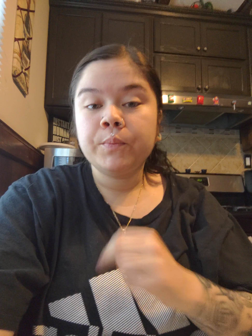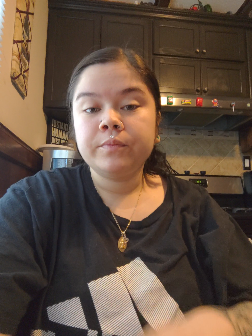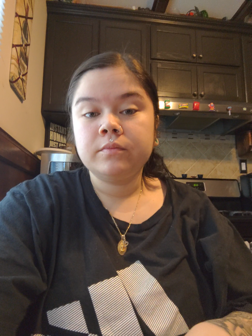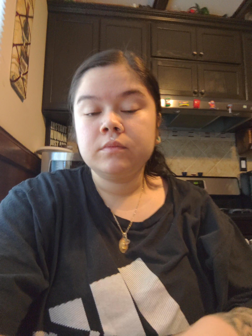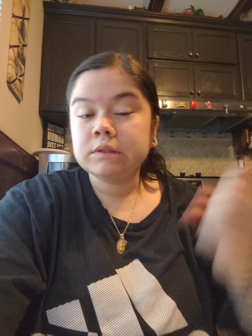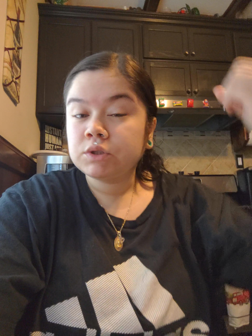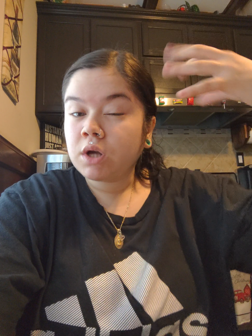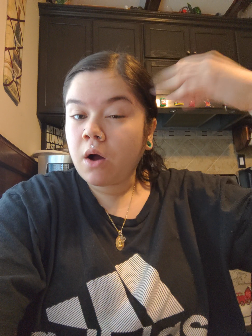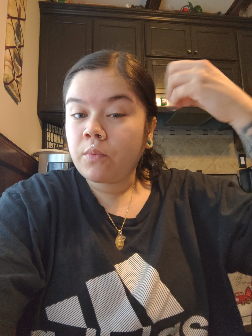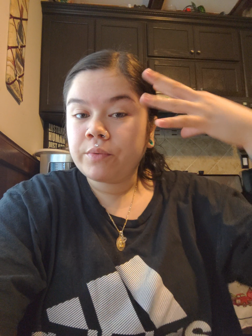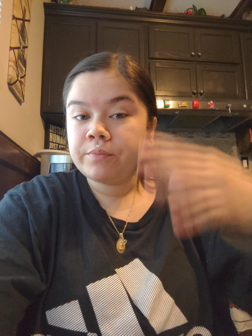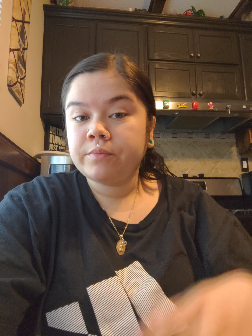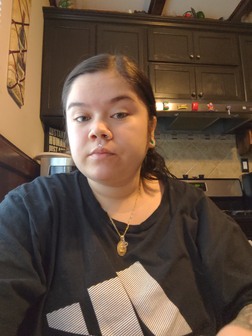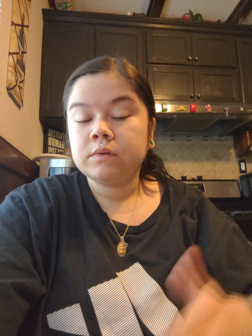shower